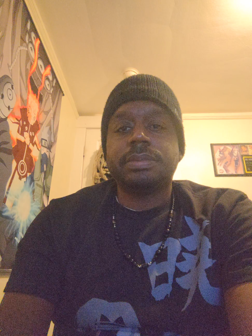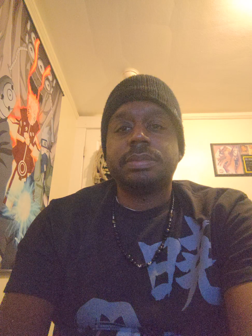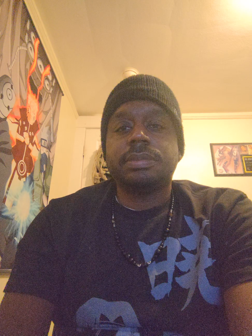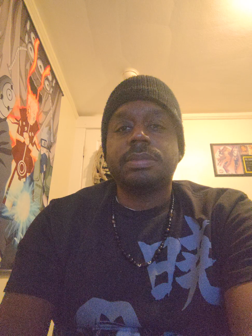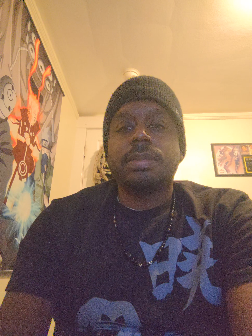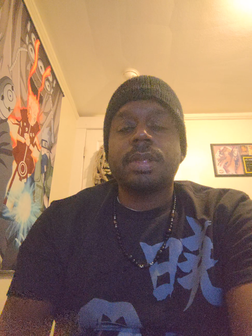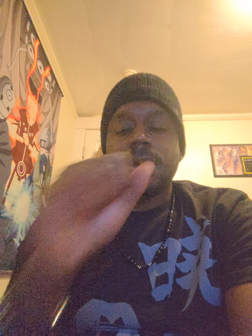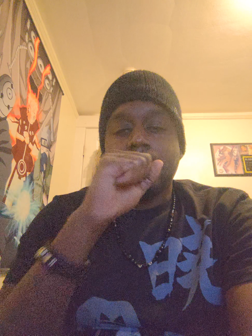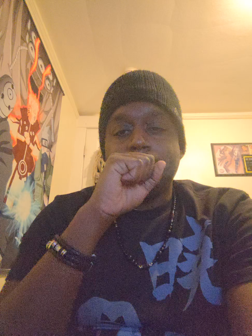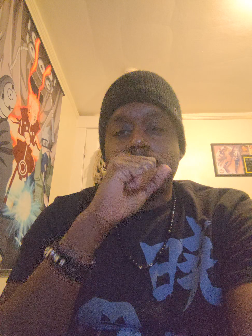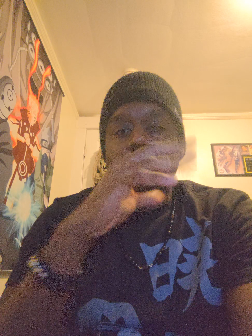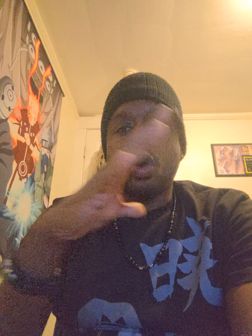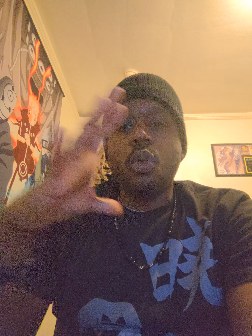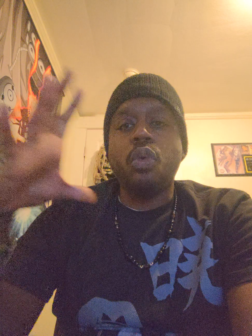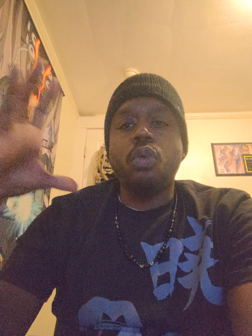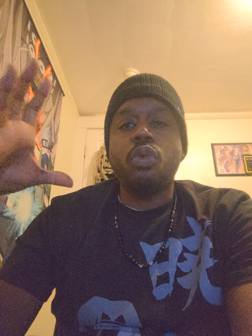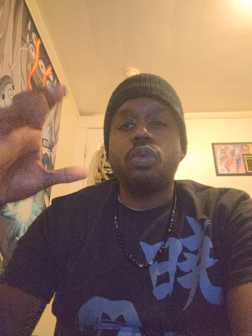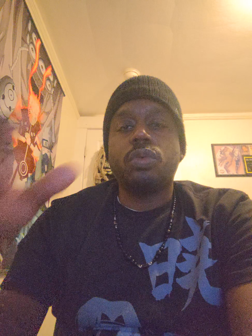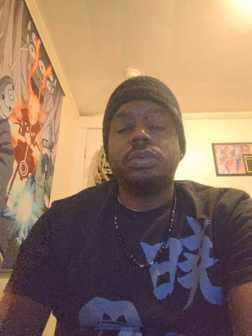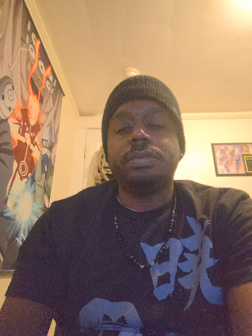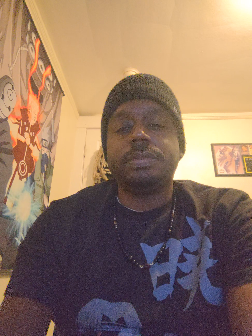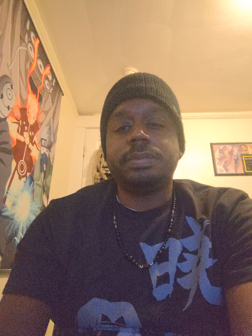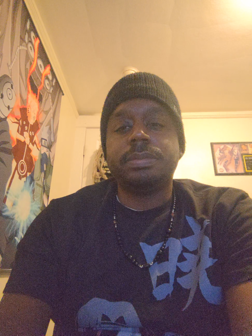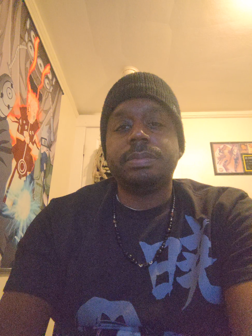balloon